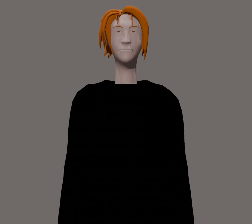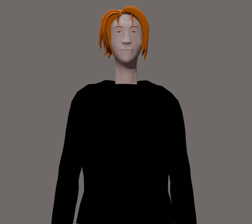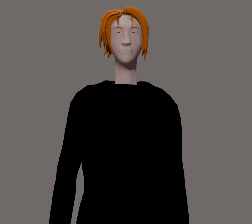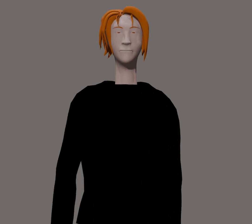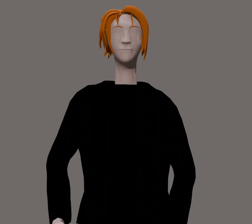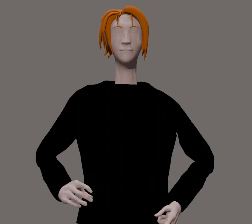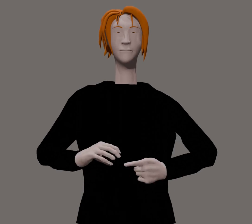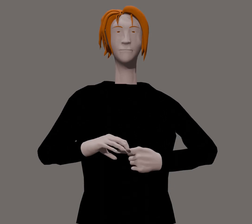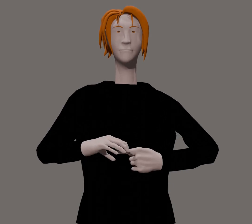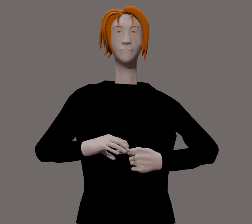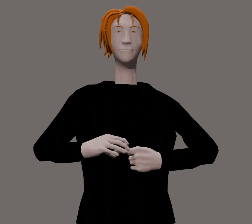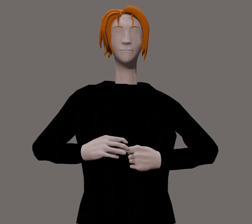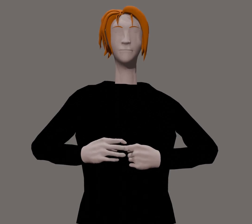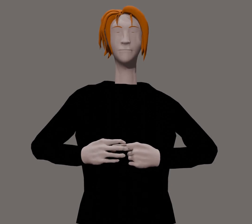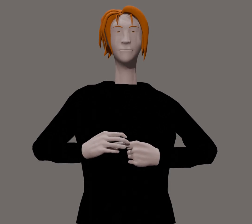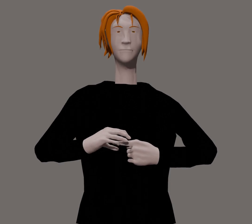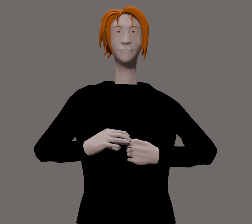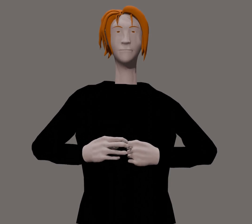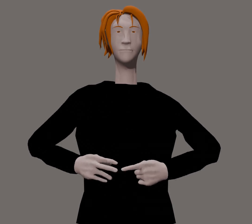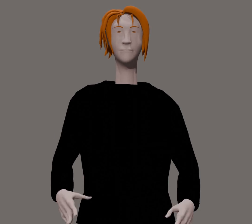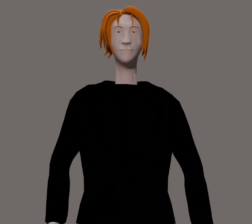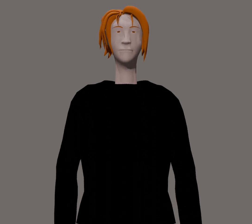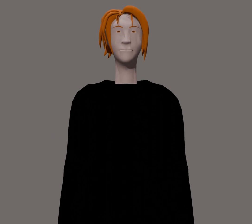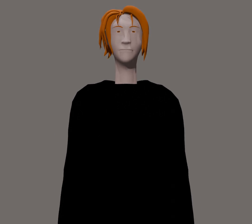Cherry